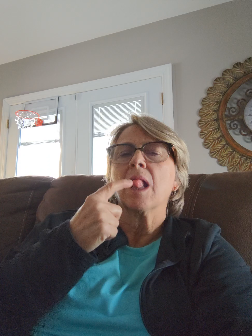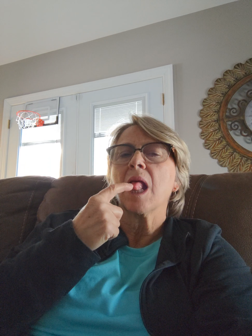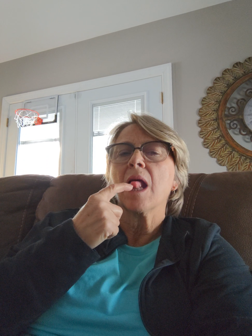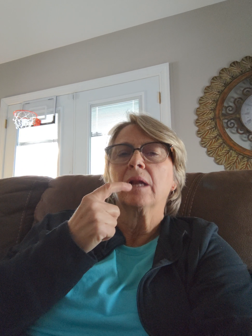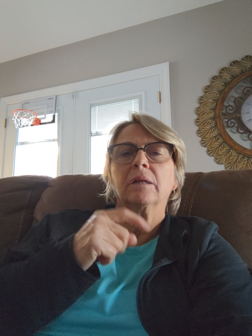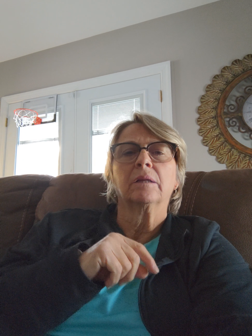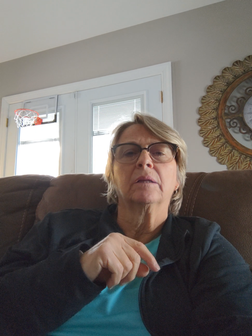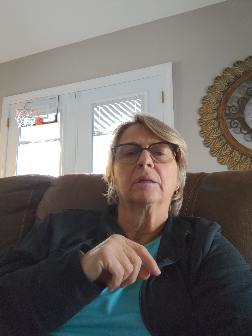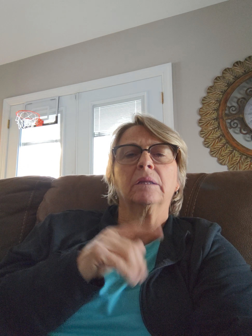tongue